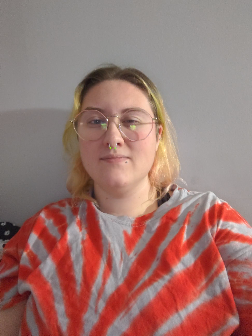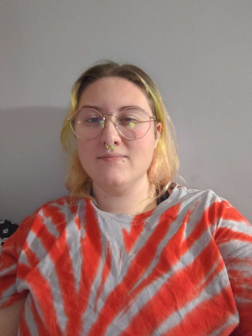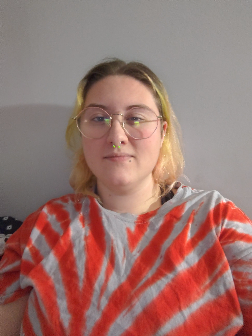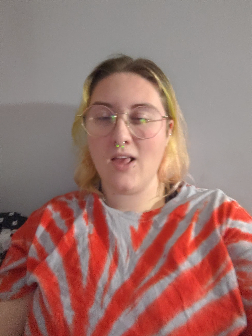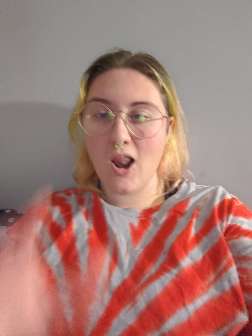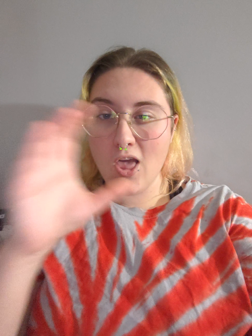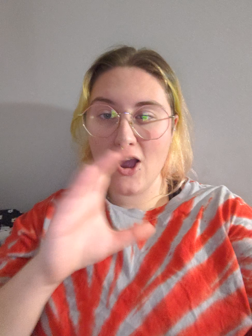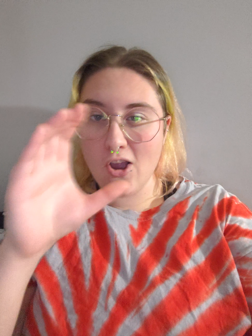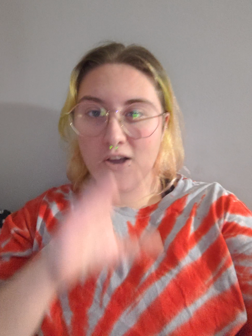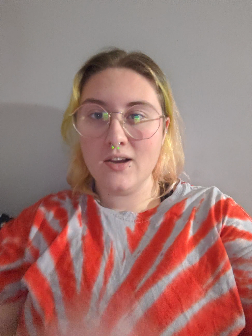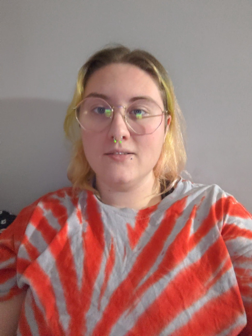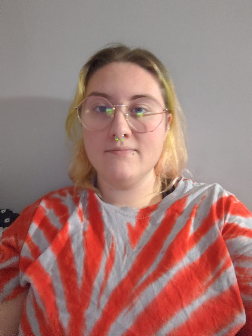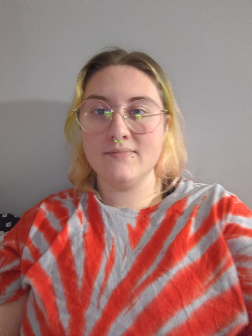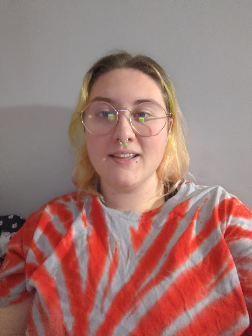look